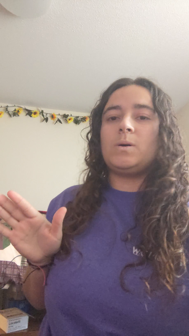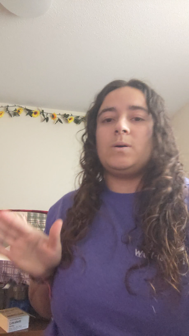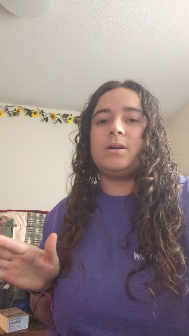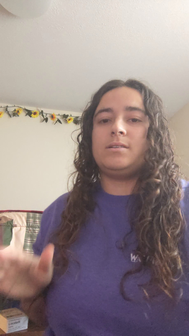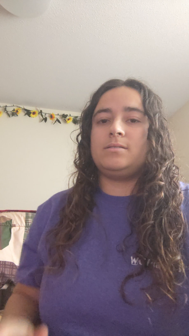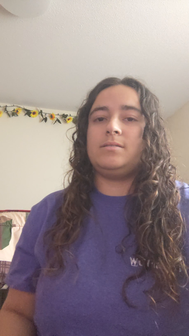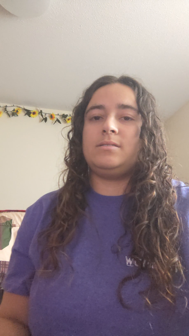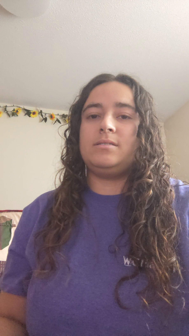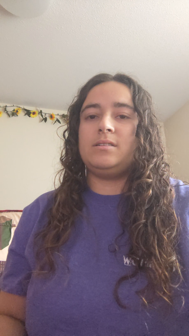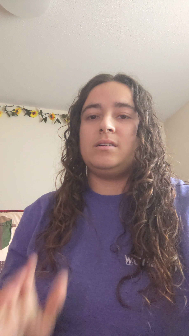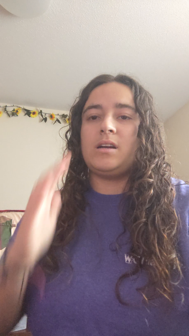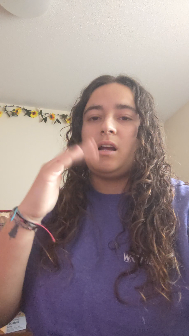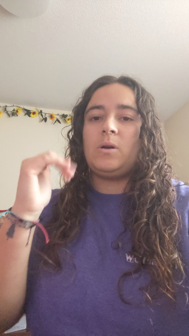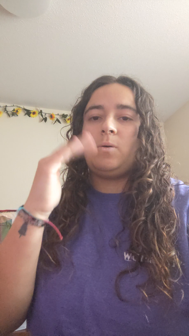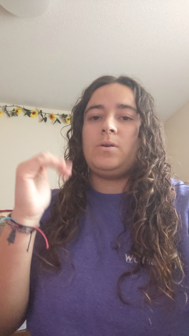downtown